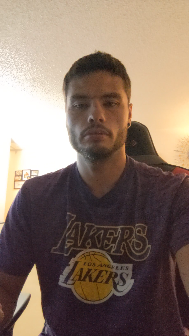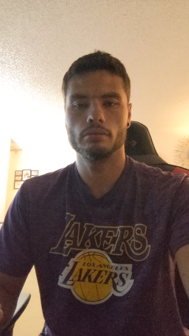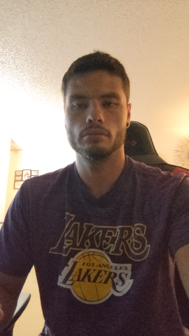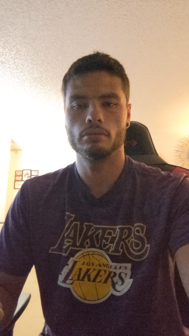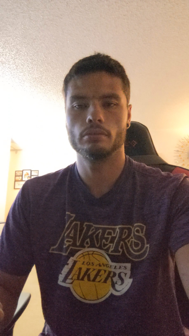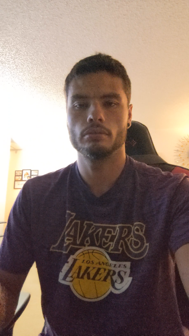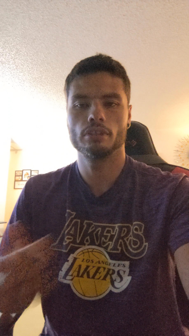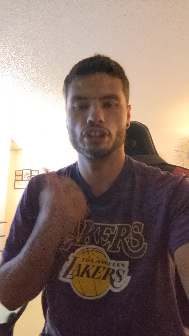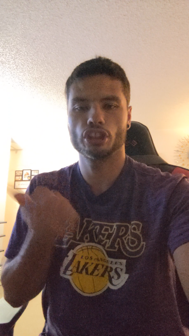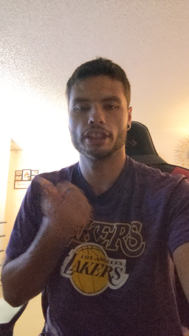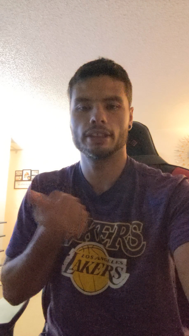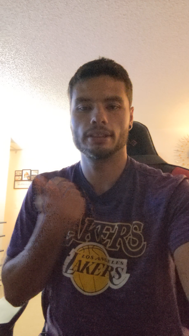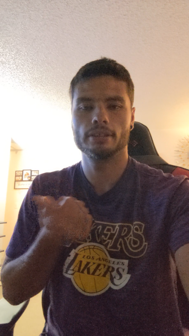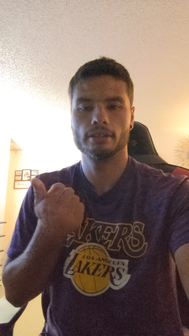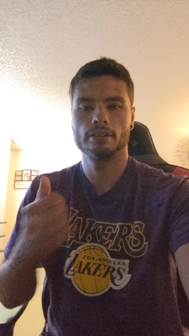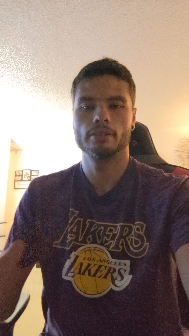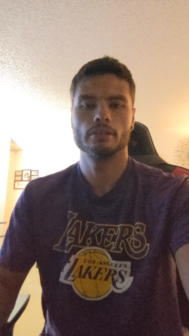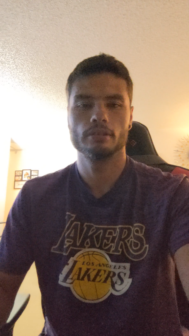chase